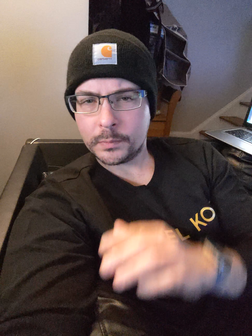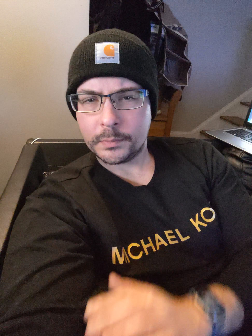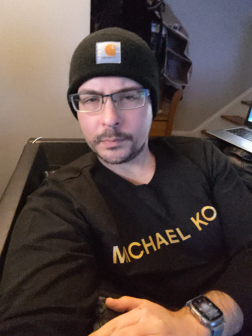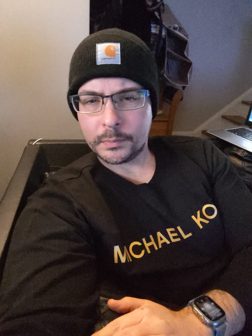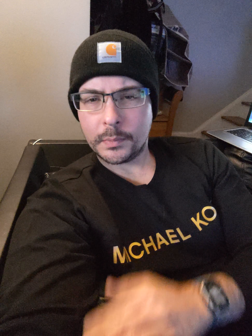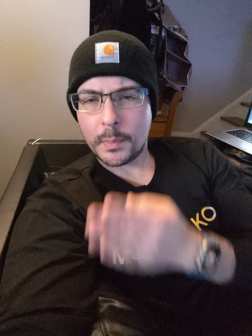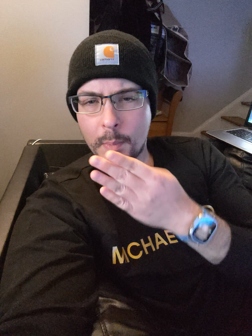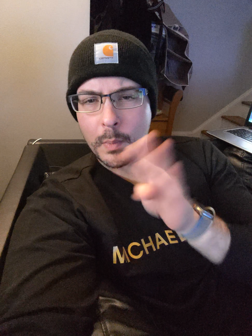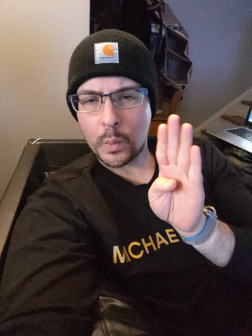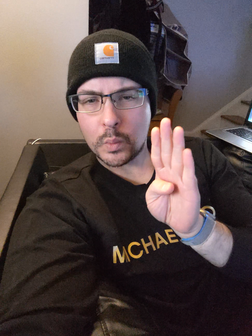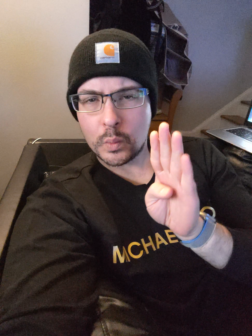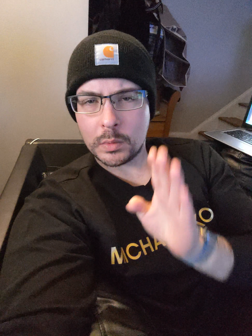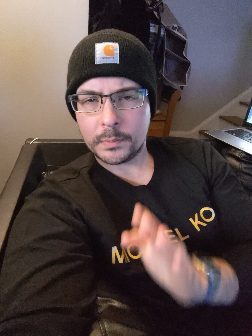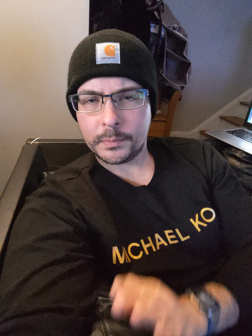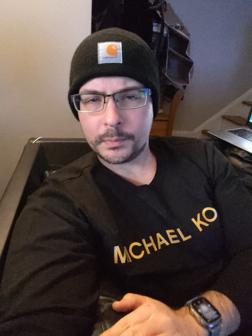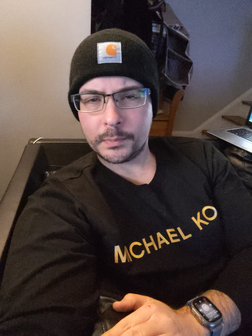blue